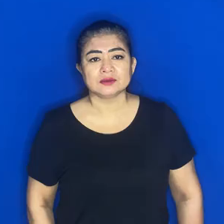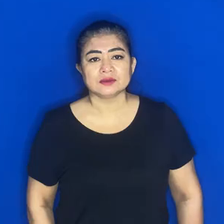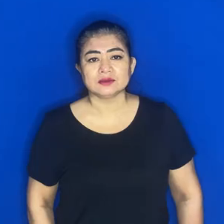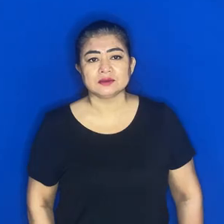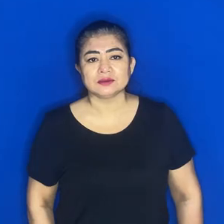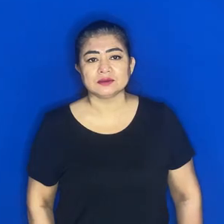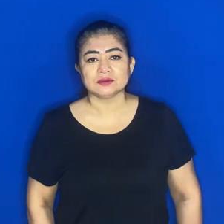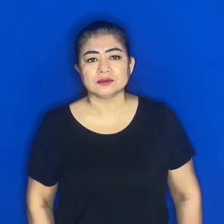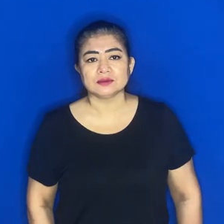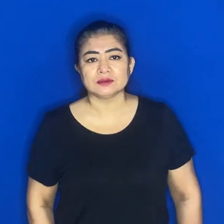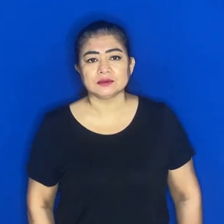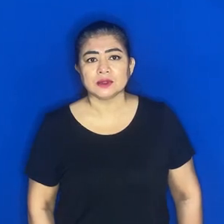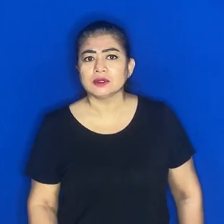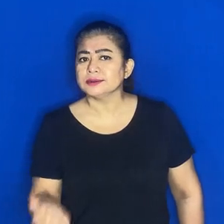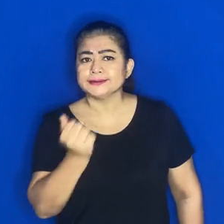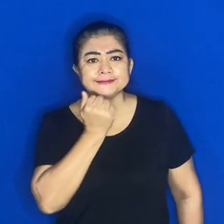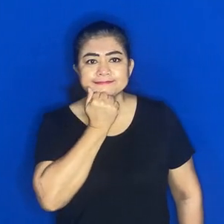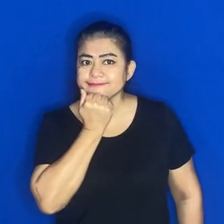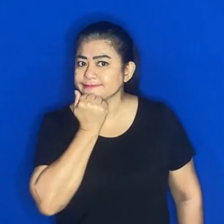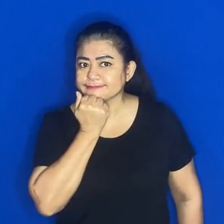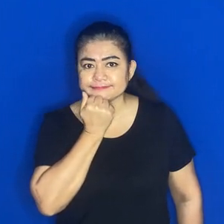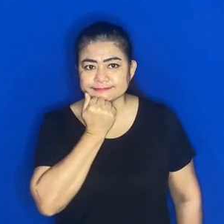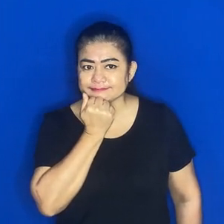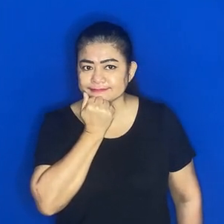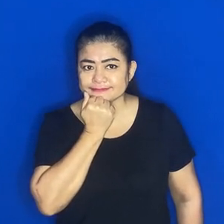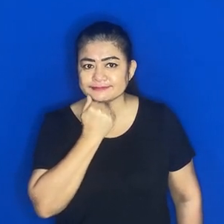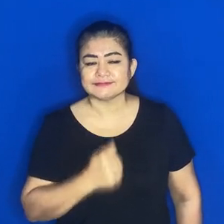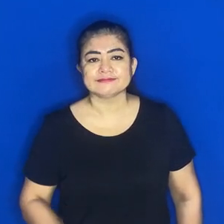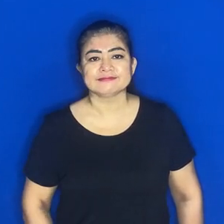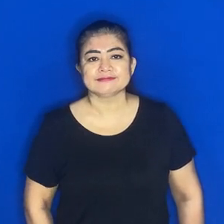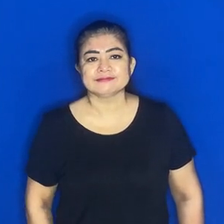wrong